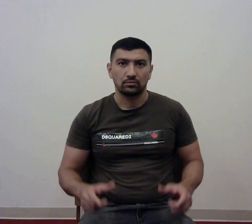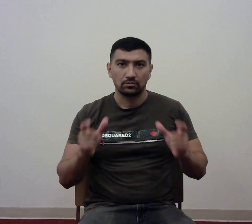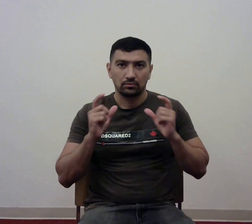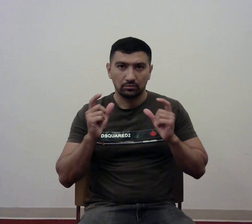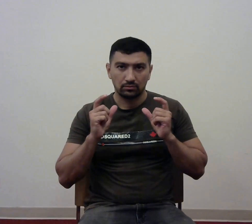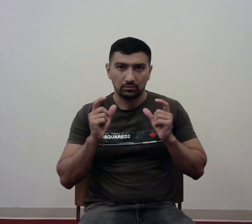köynək